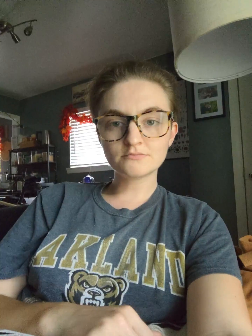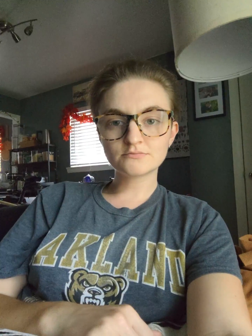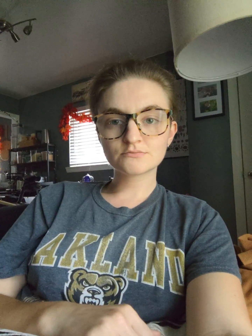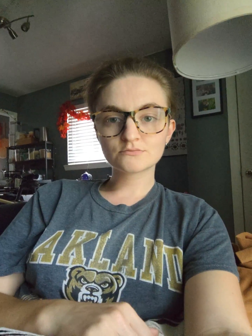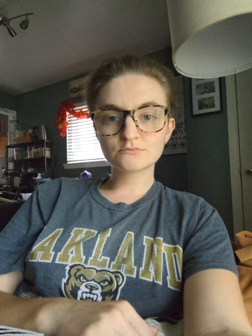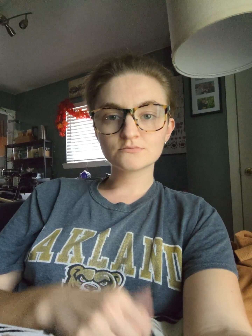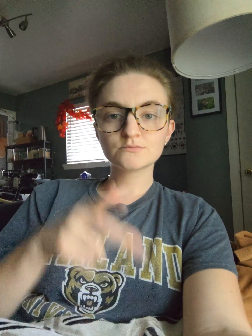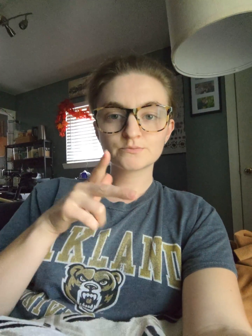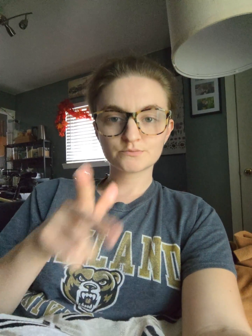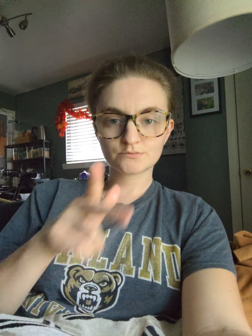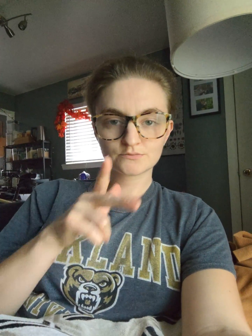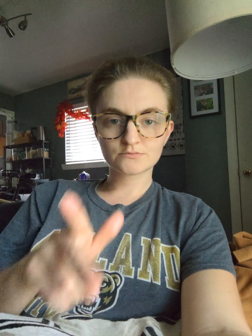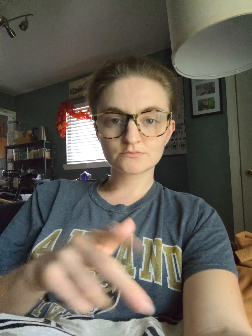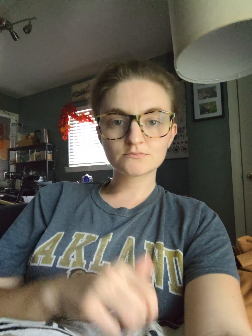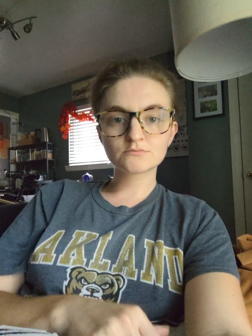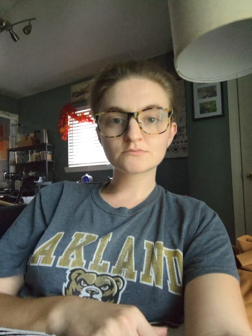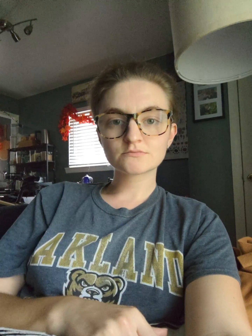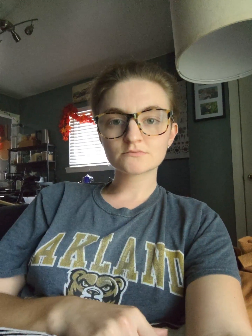garage